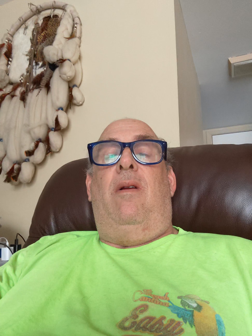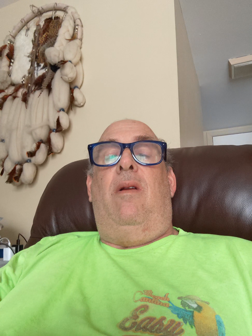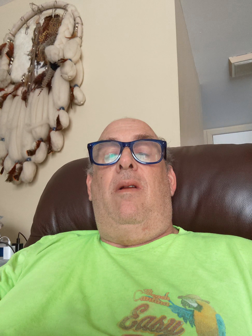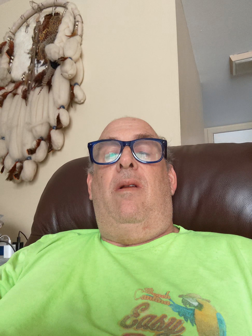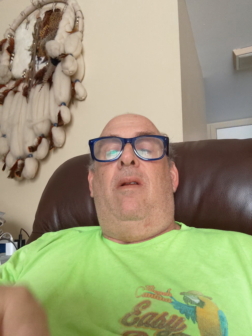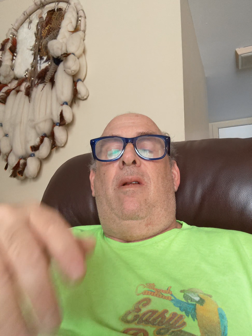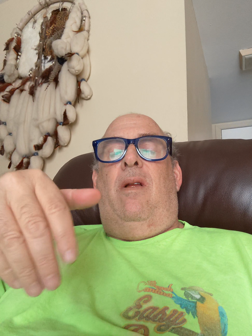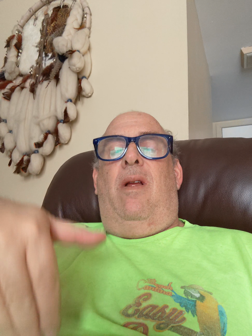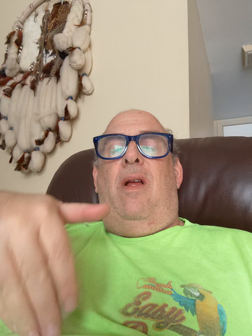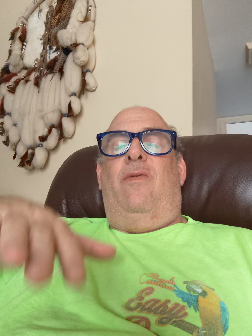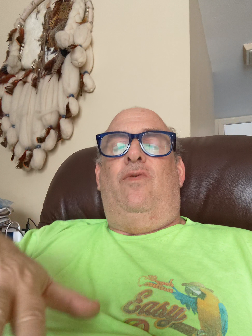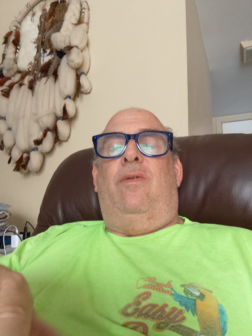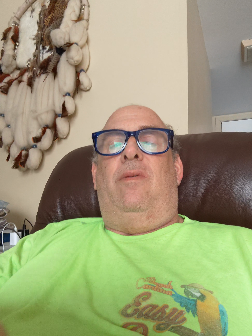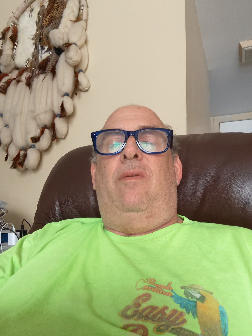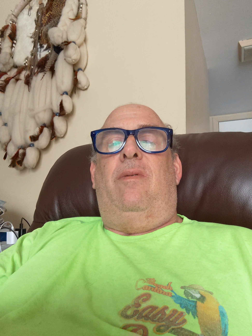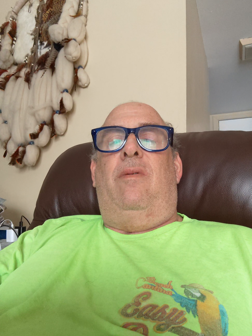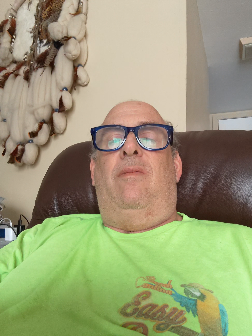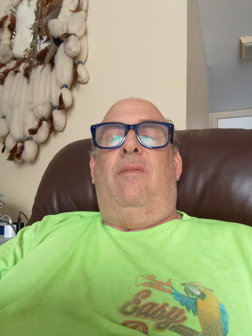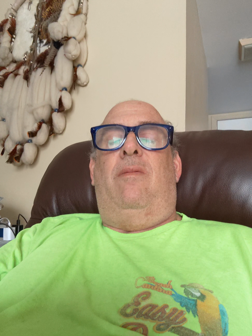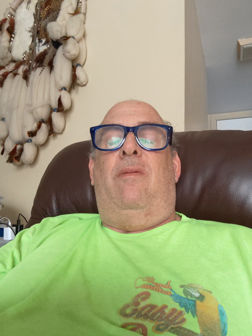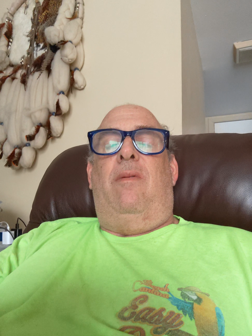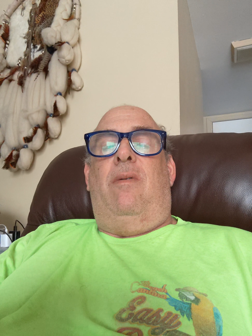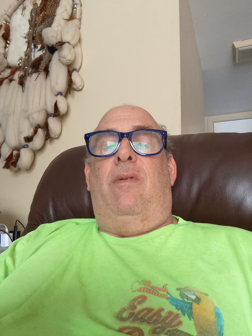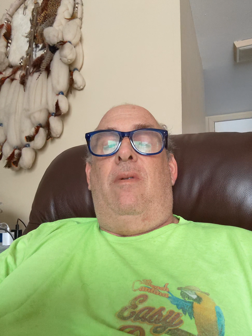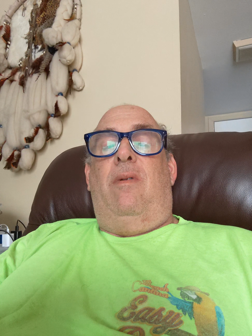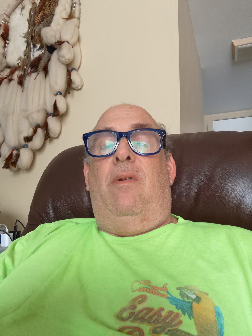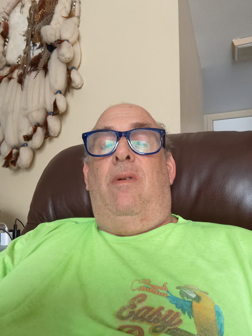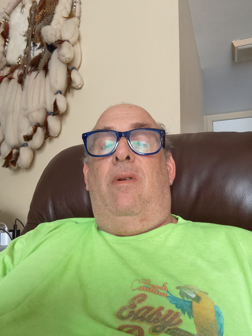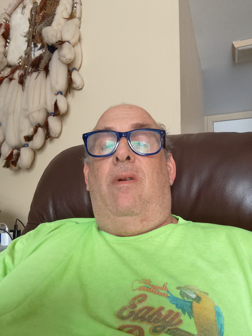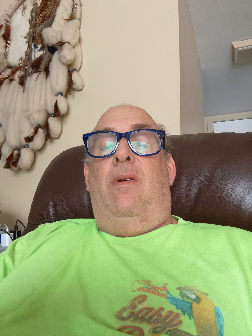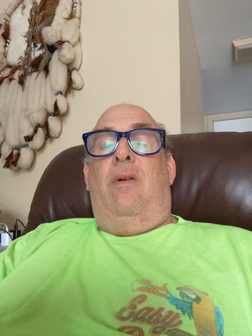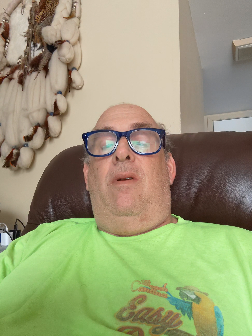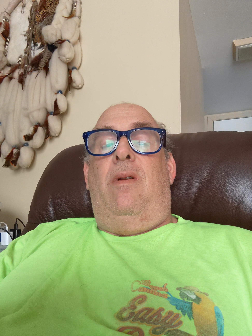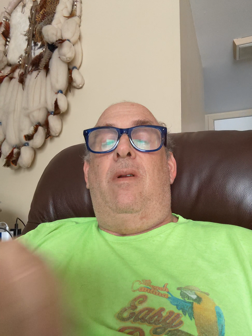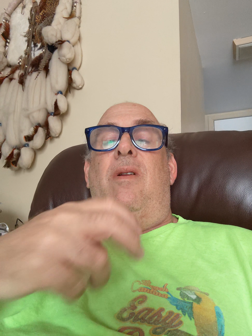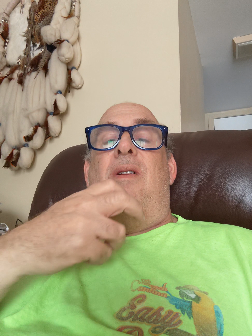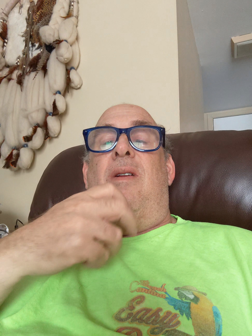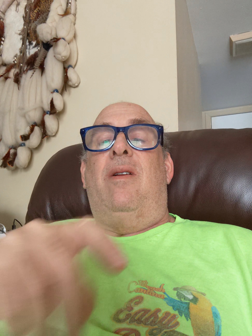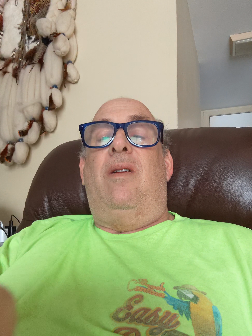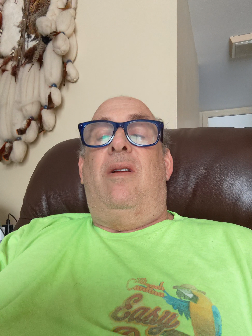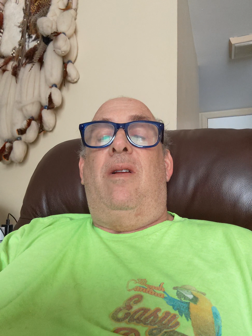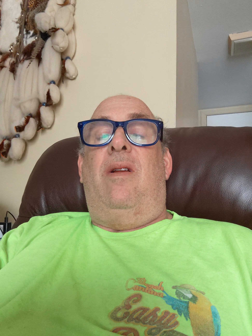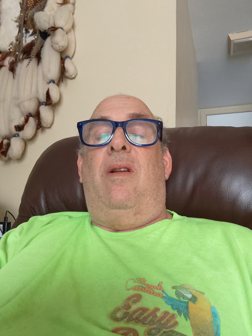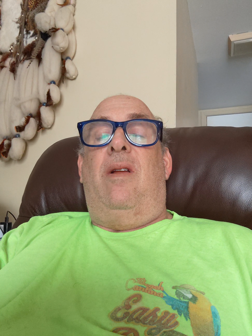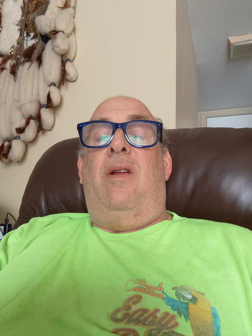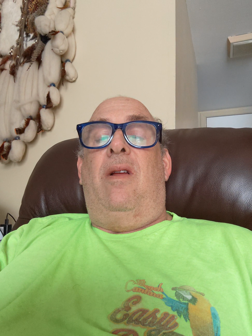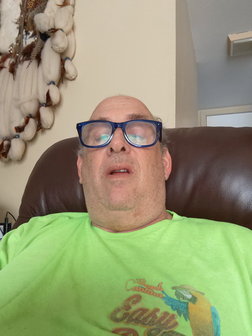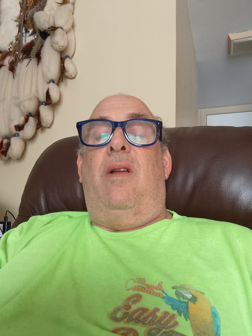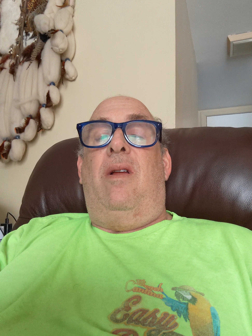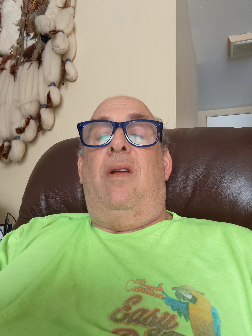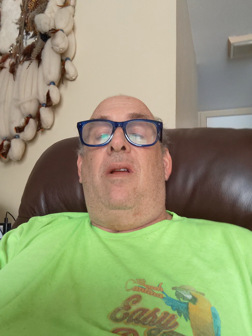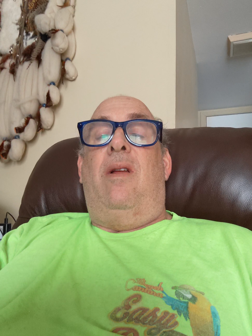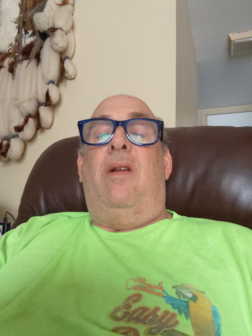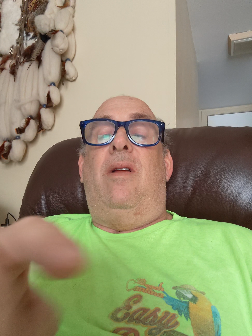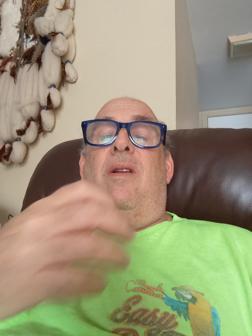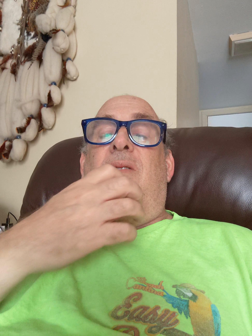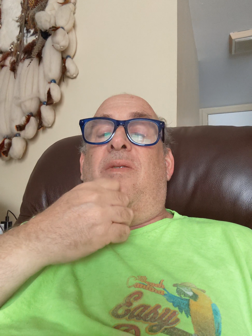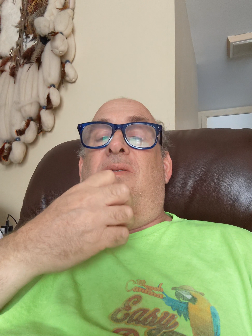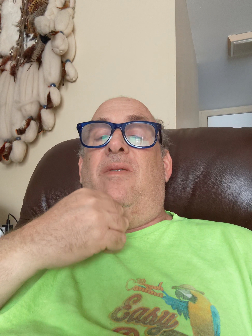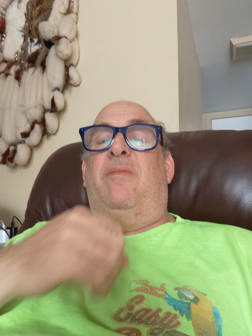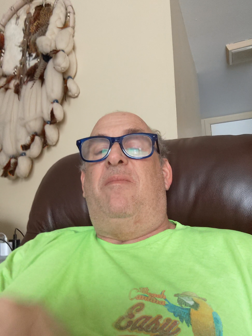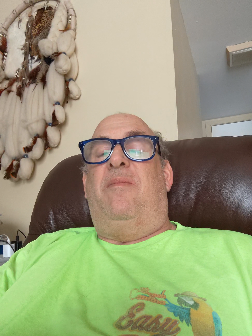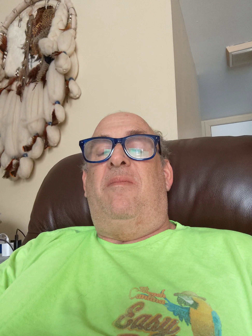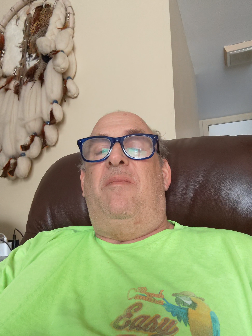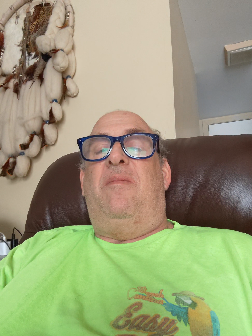underwear